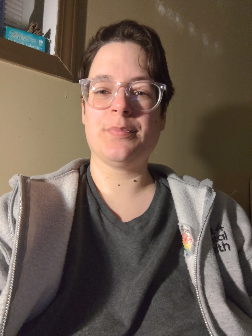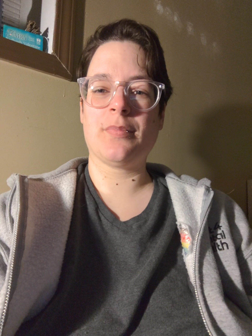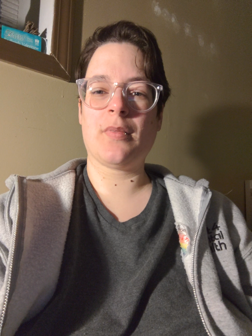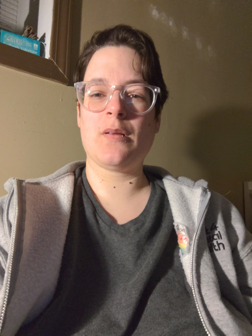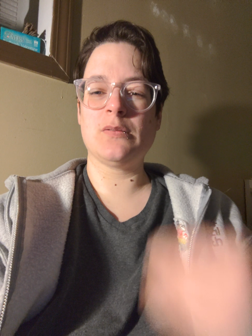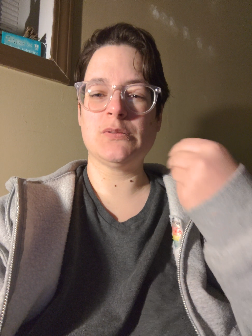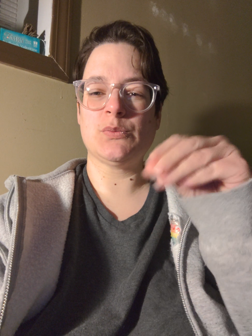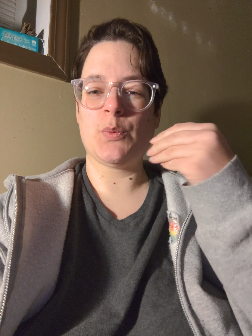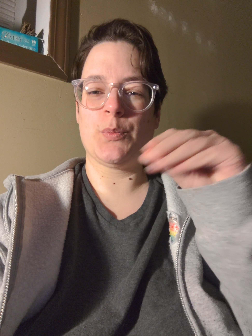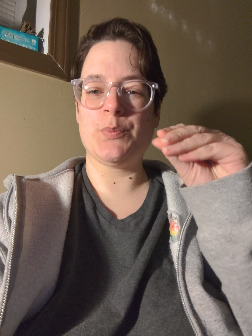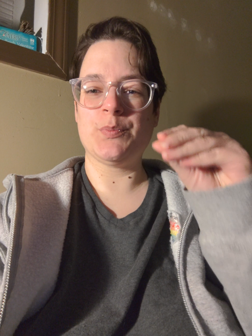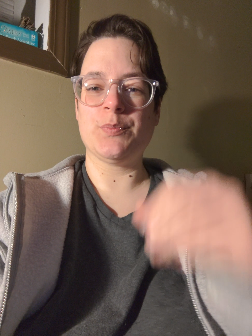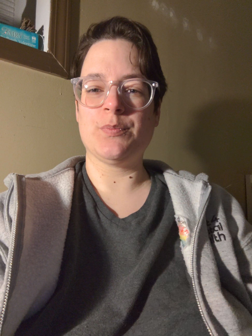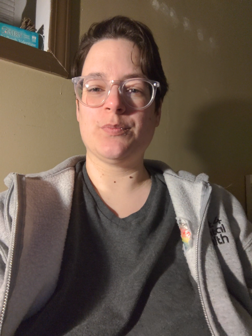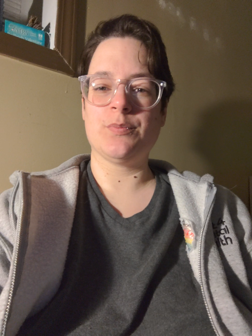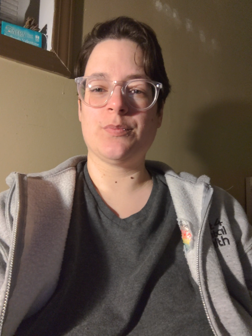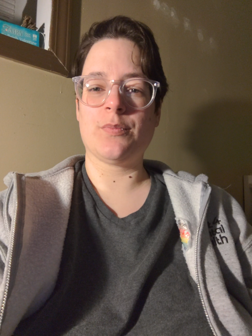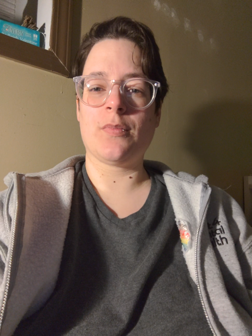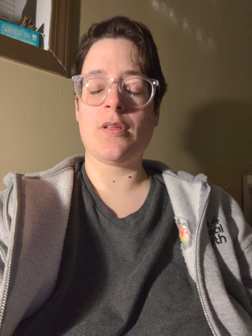store